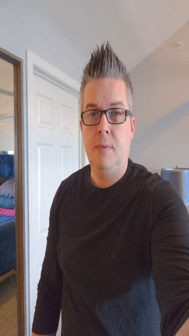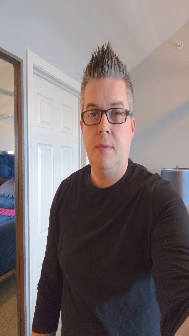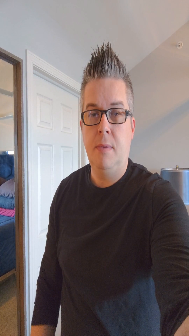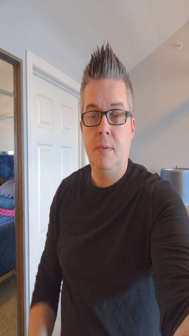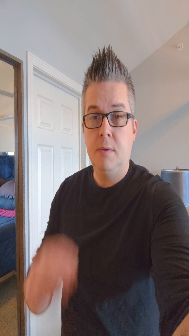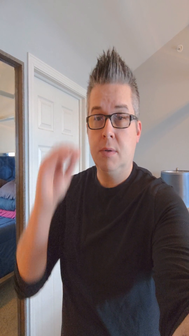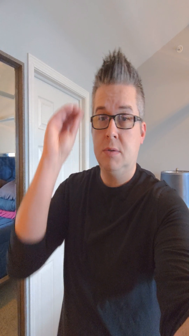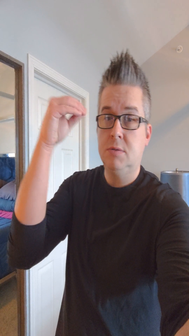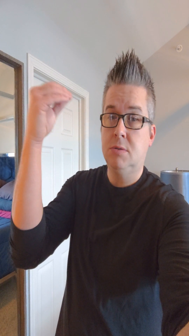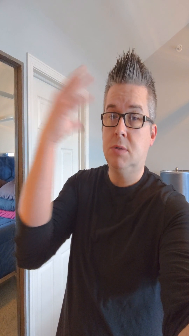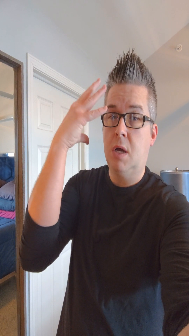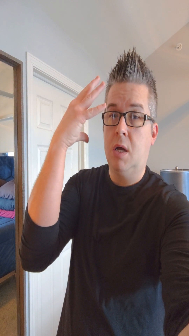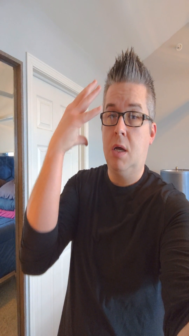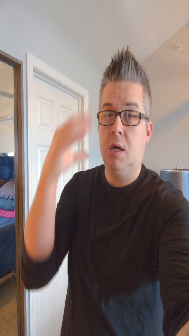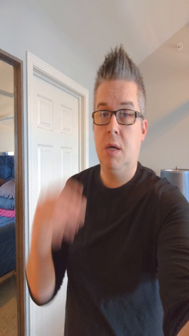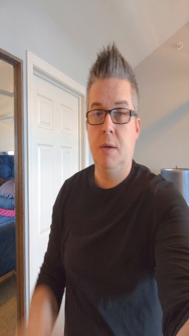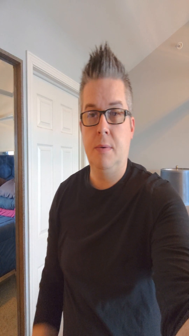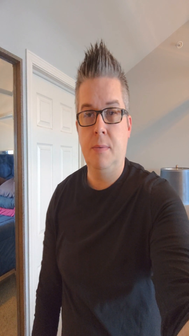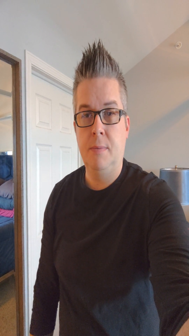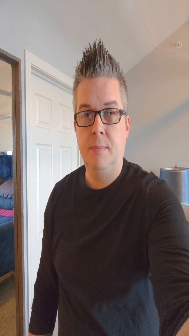sun